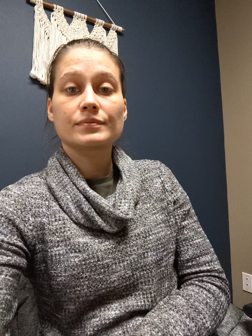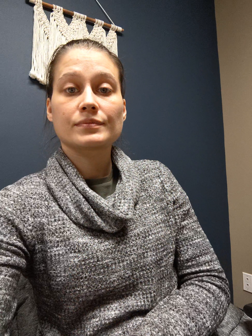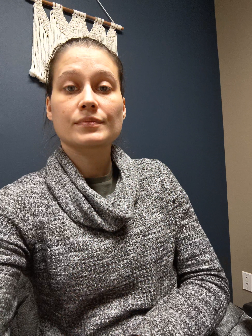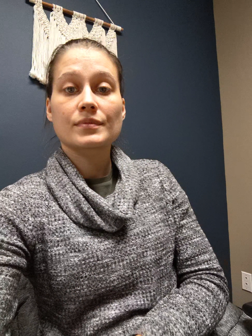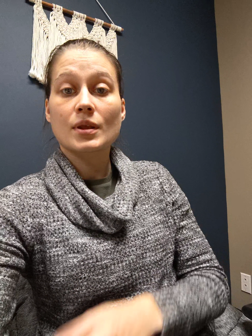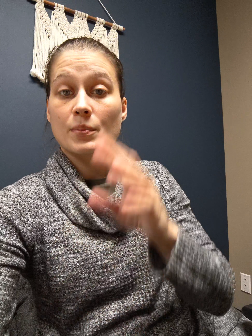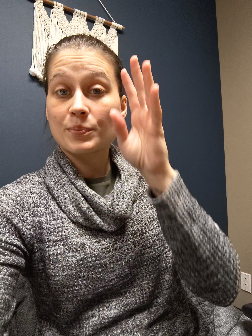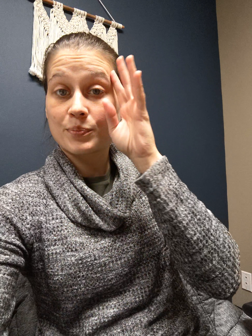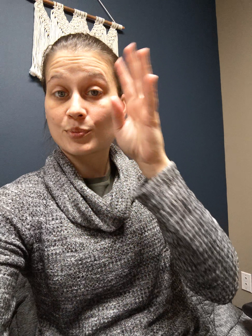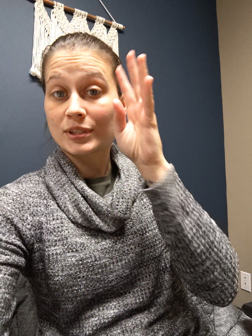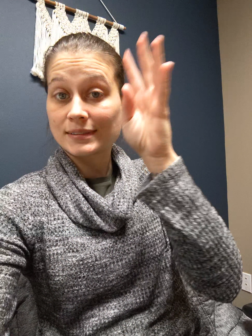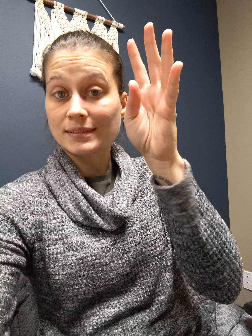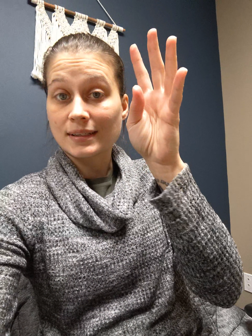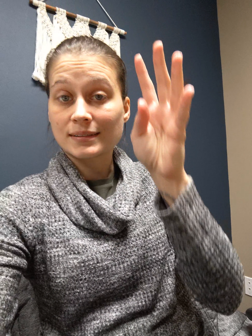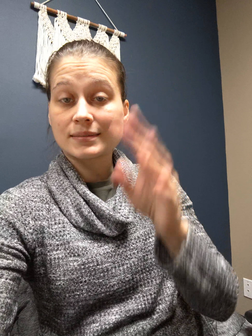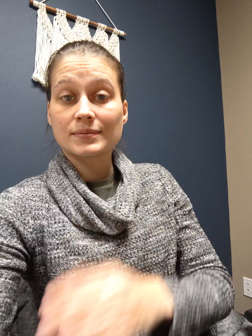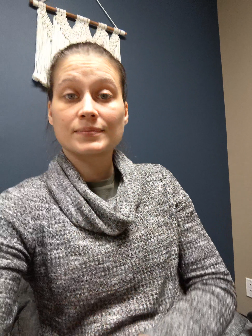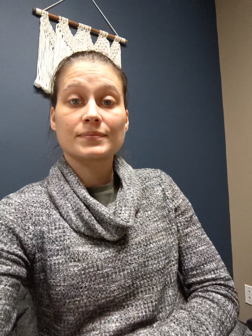pretend